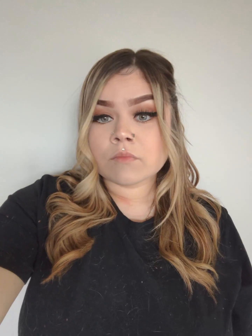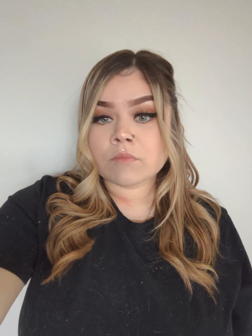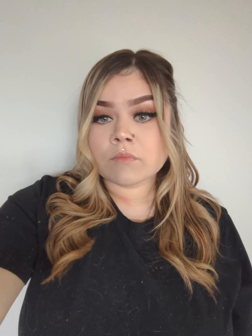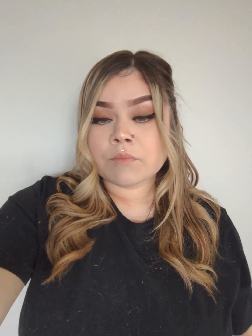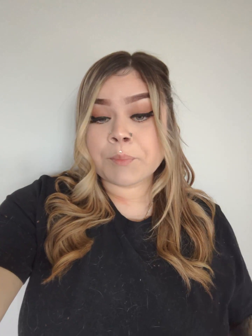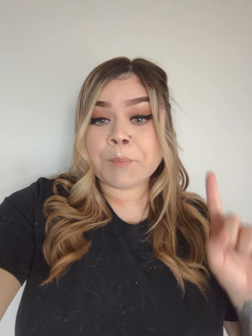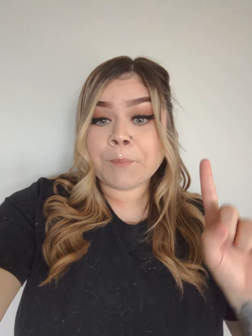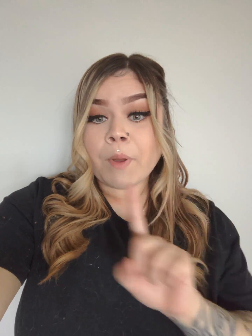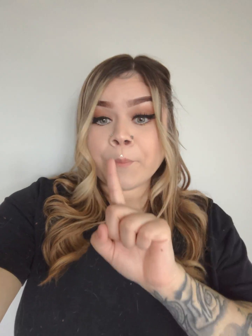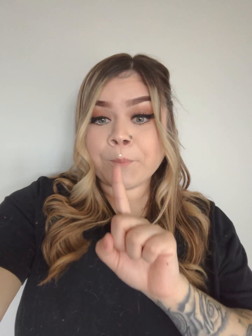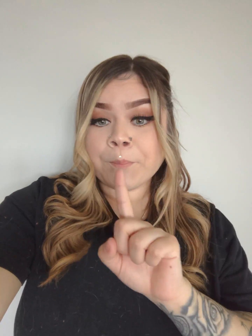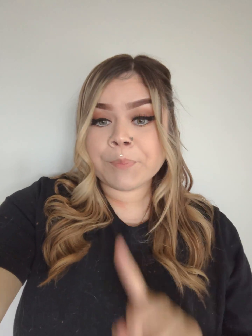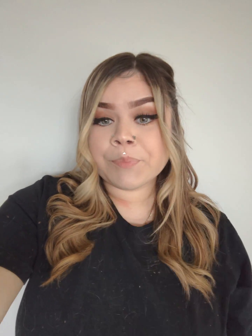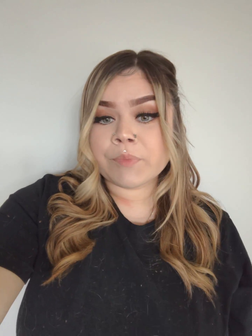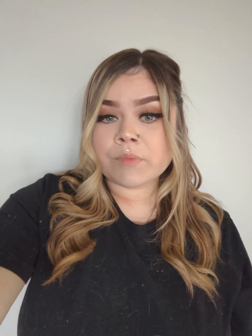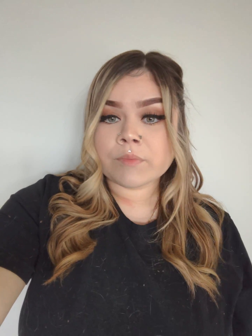bump